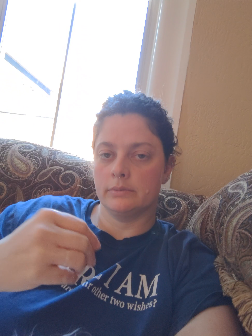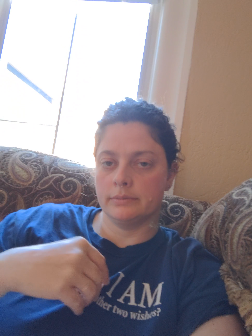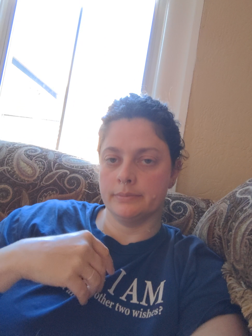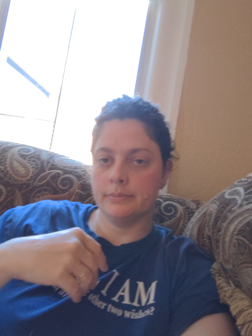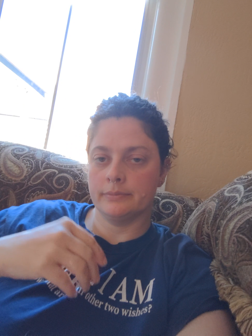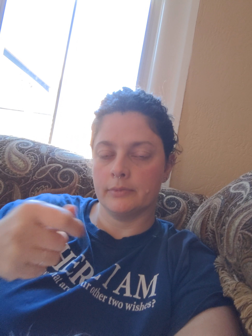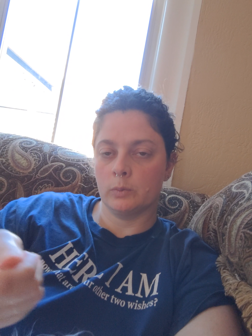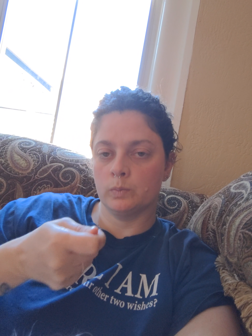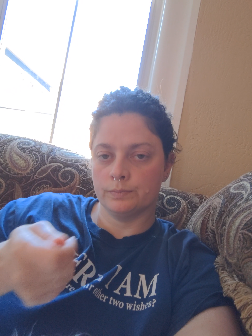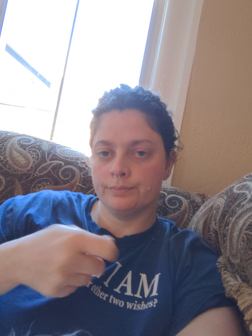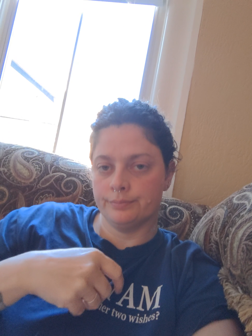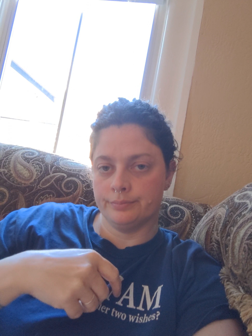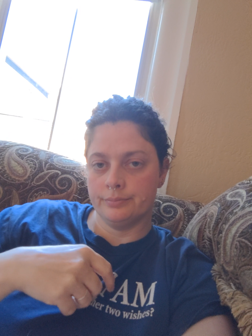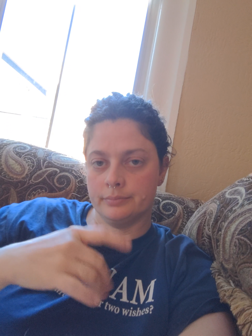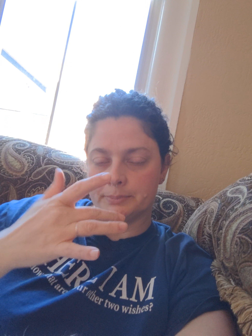vacuum